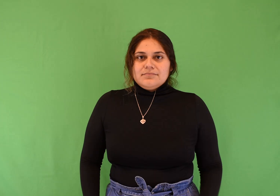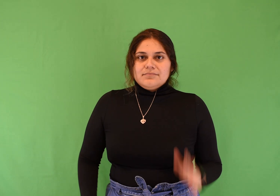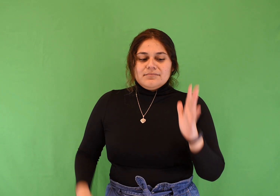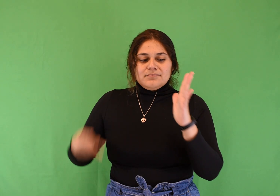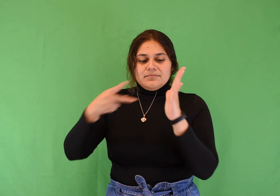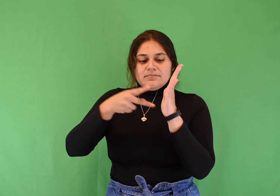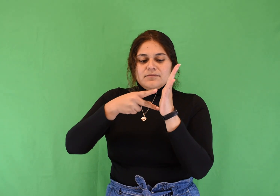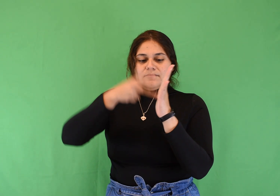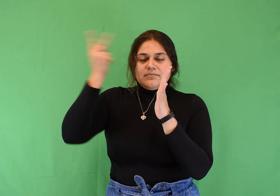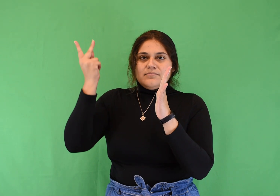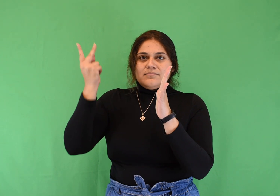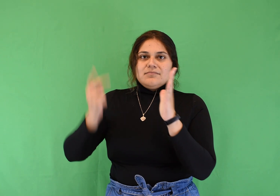otra vez